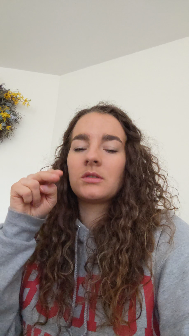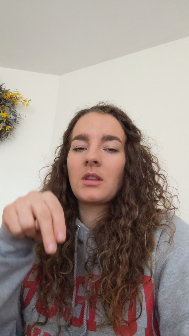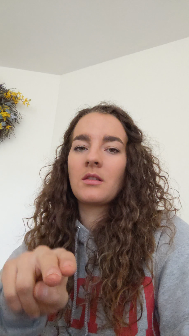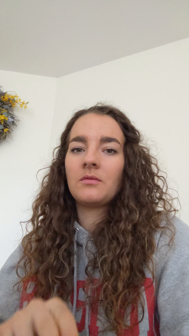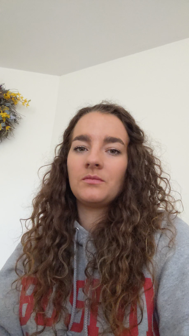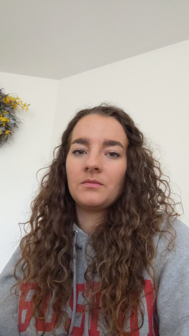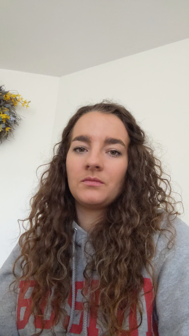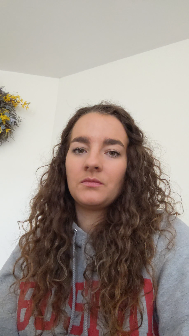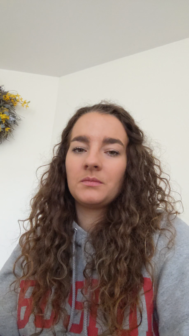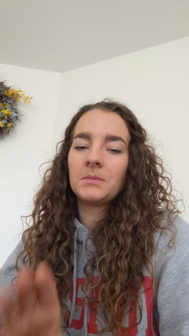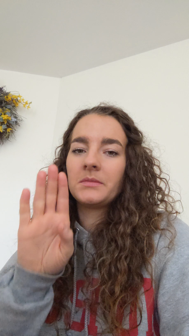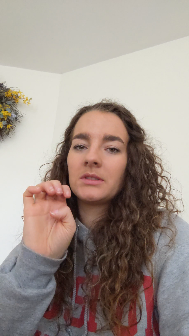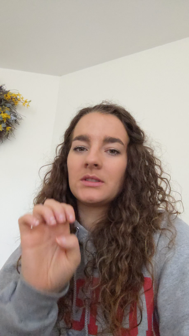be